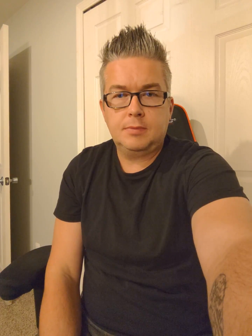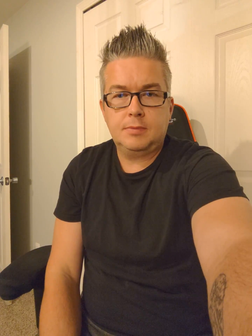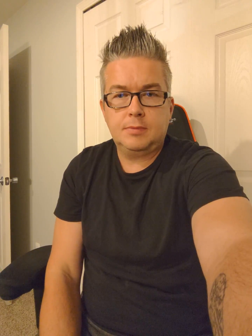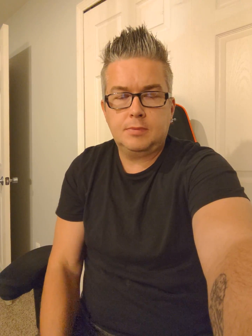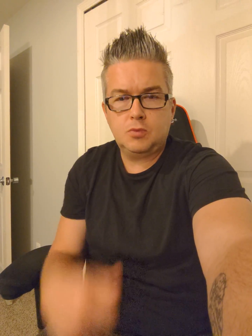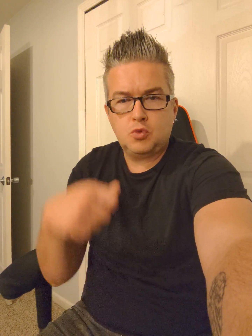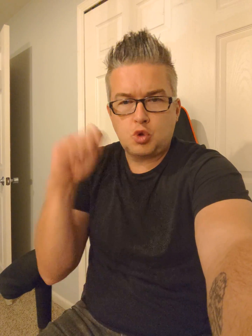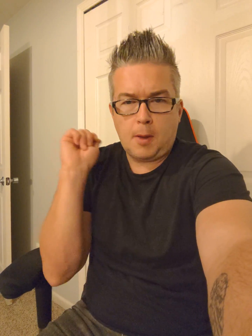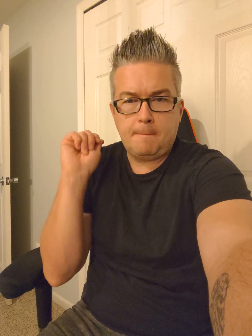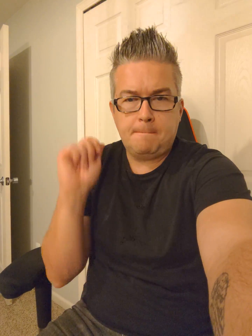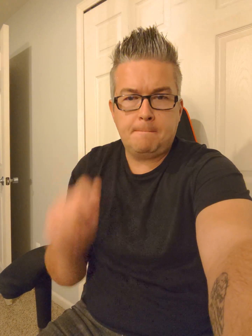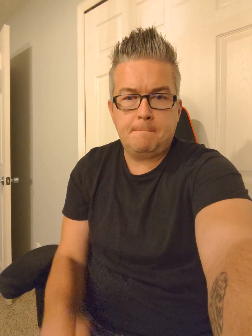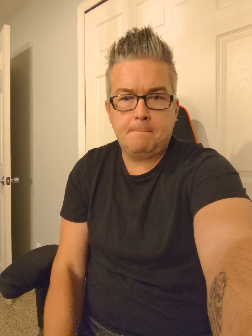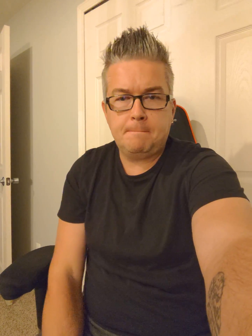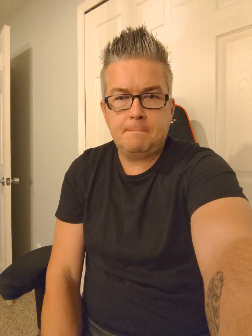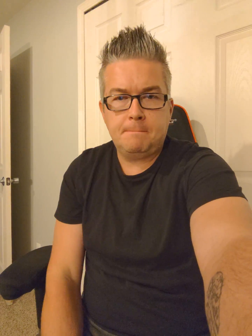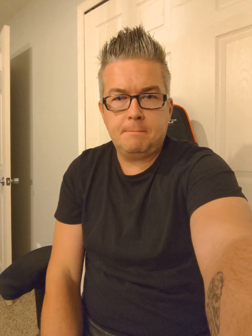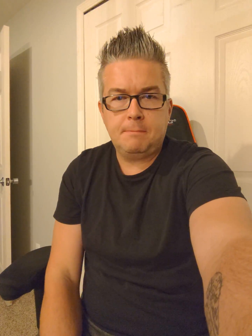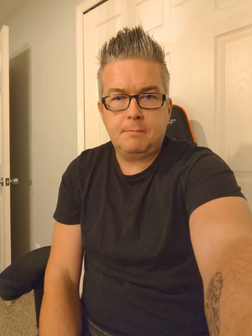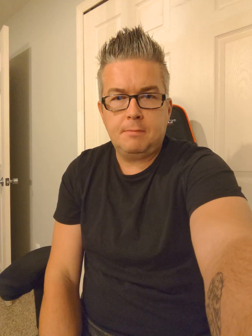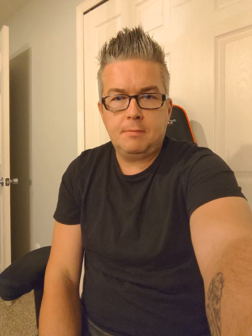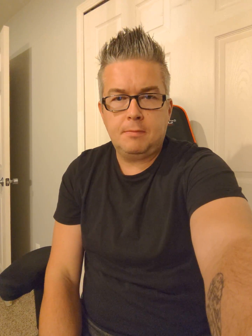rip